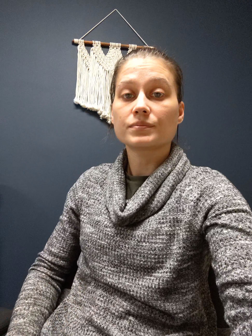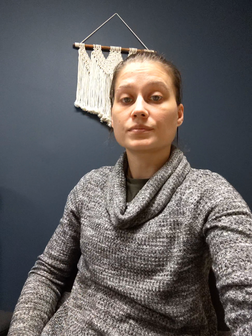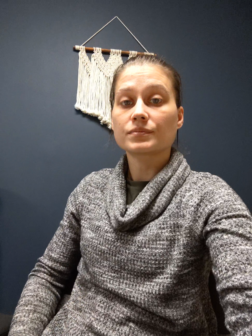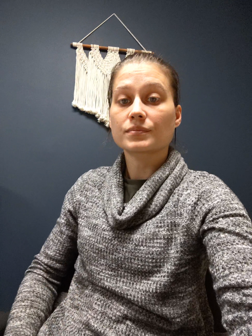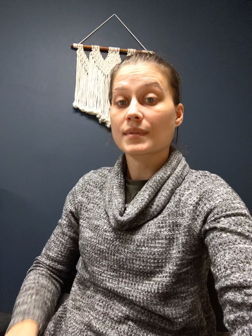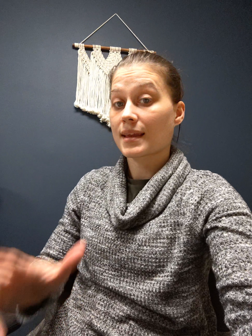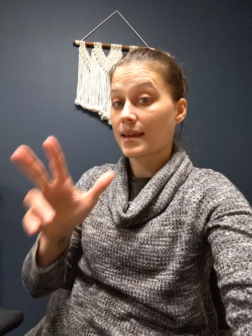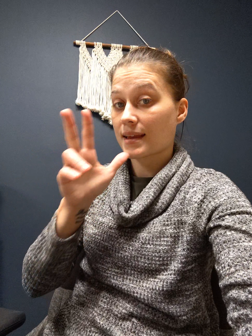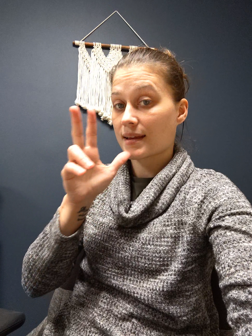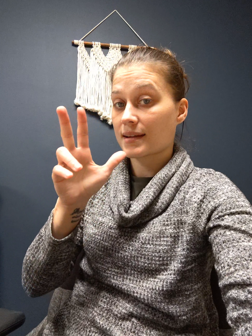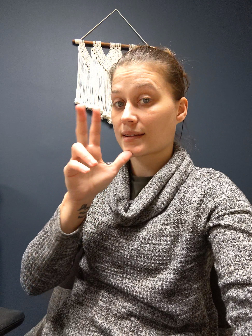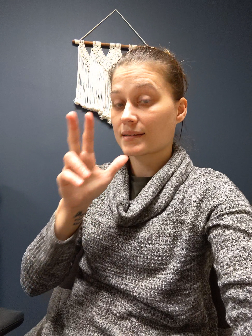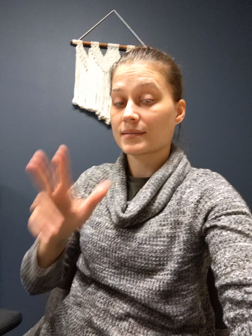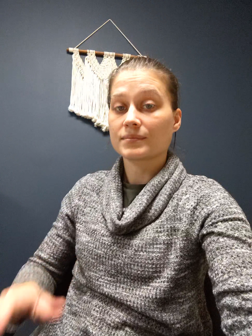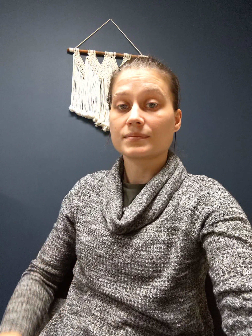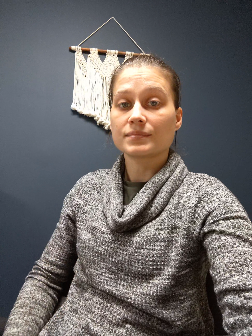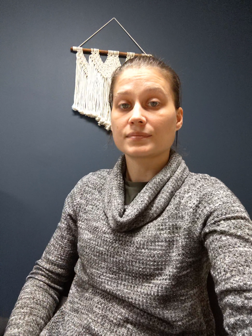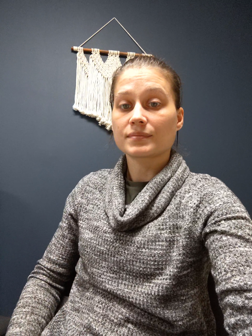hen